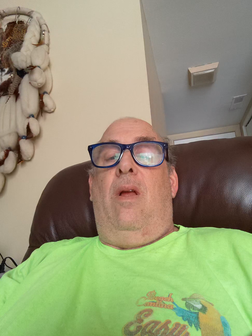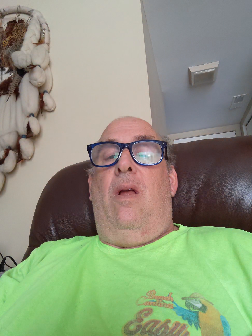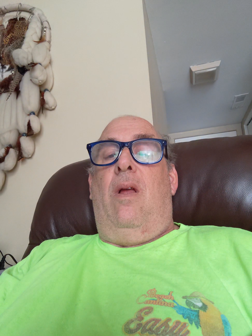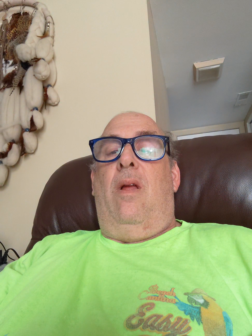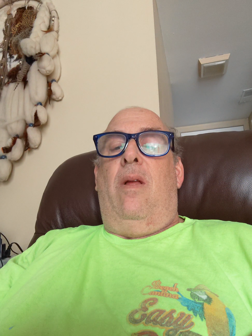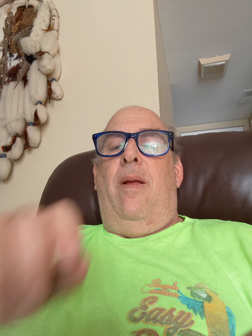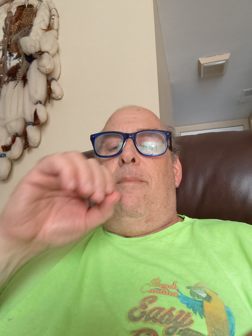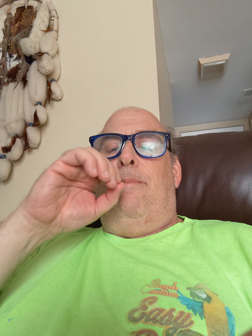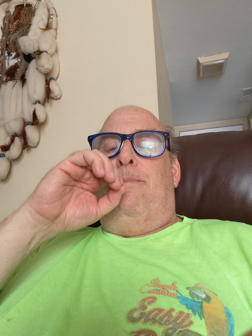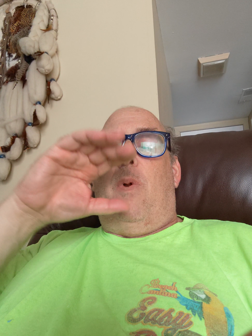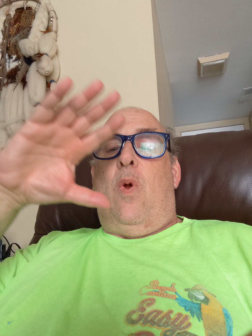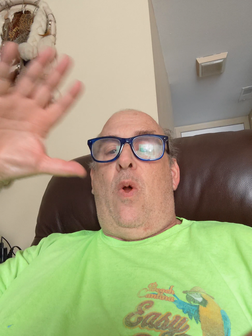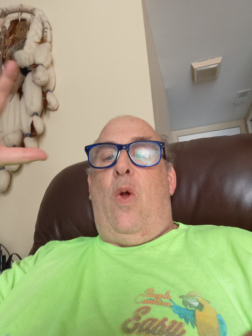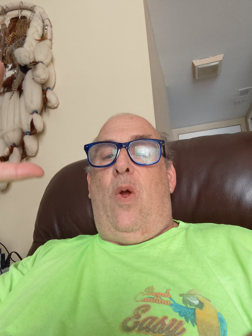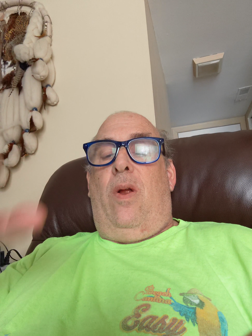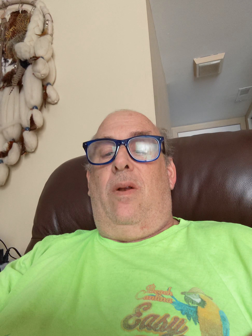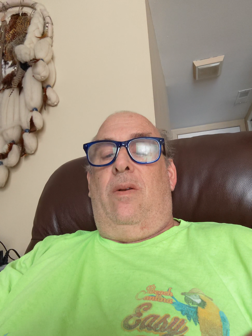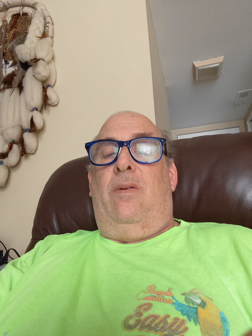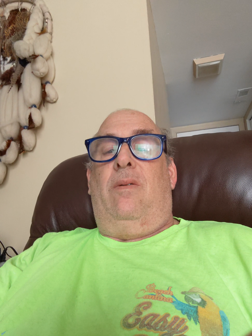balloon